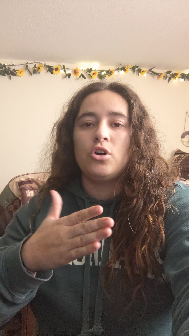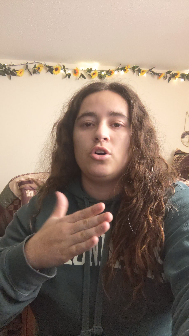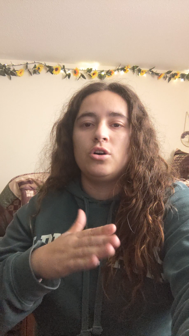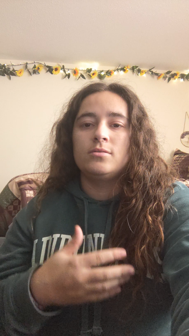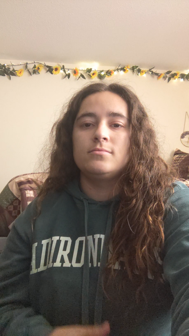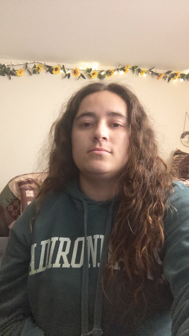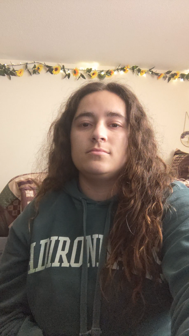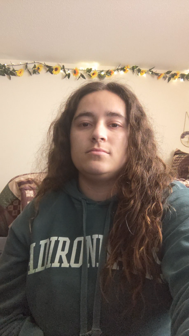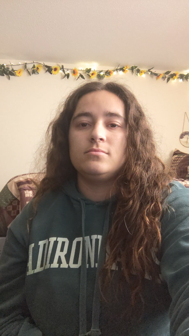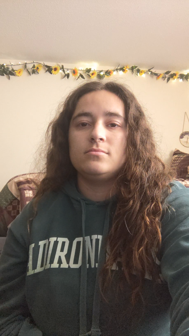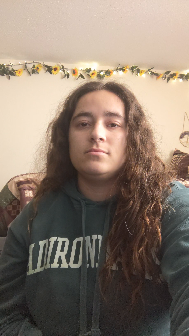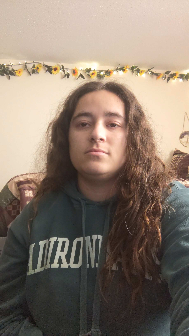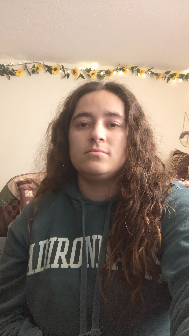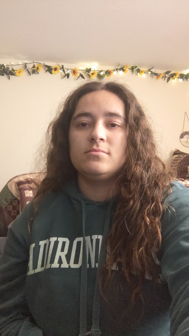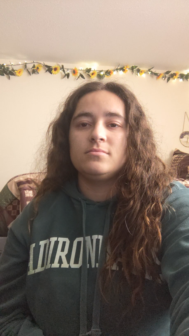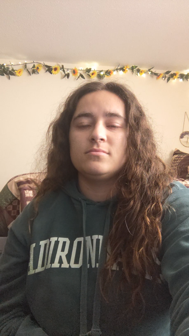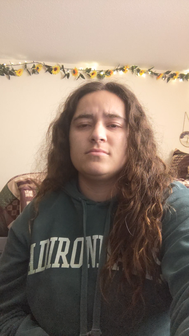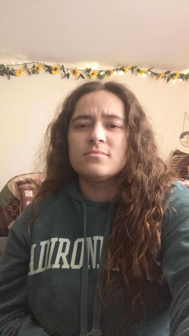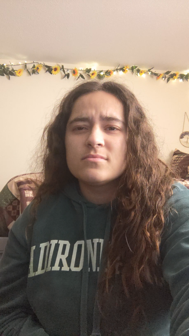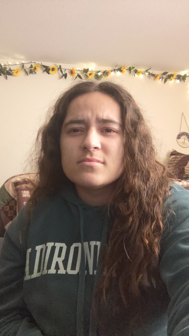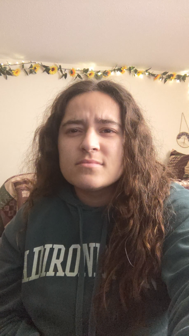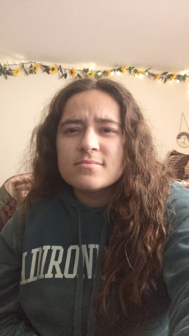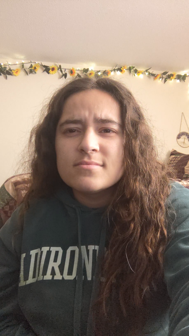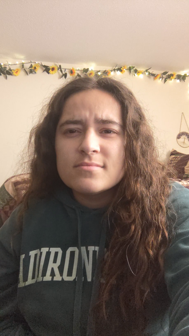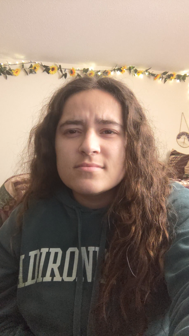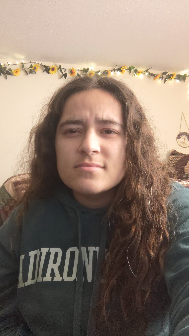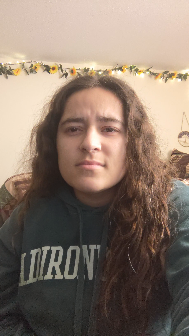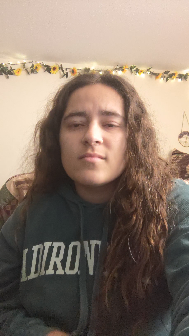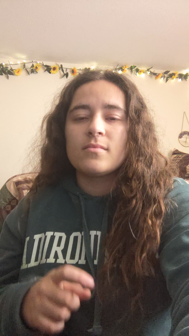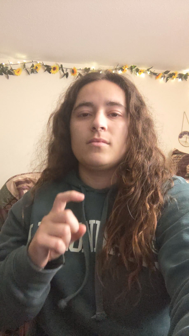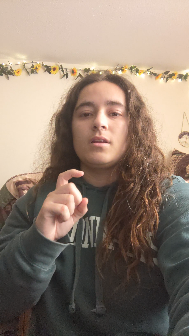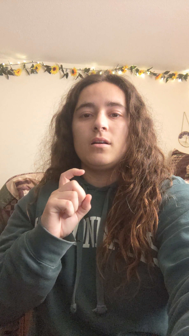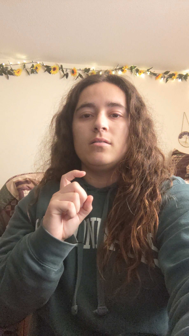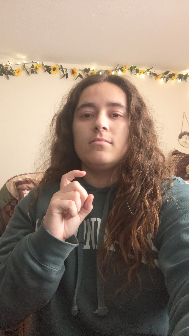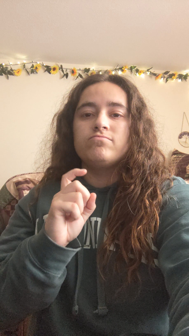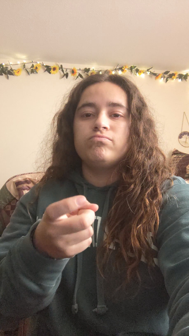present